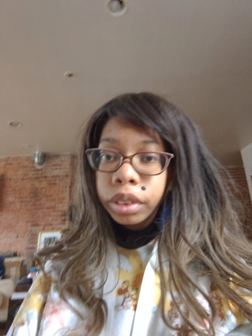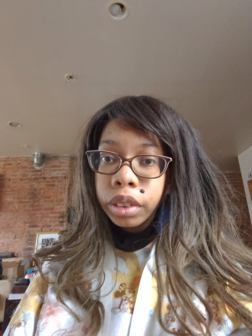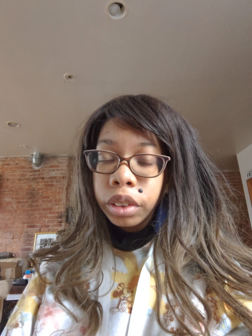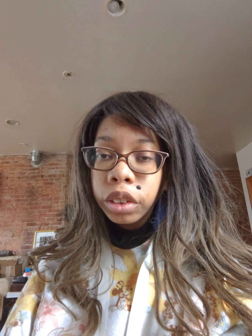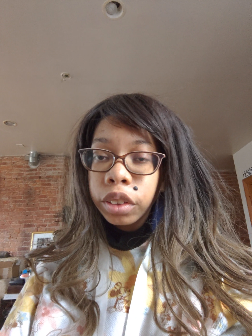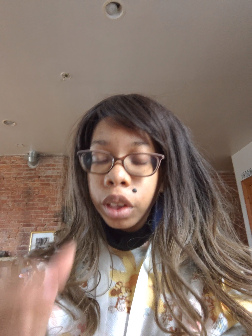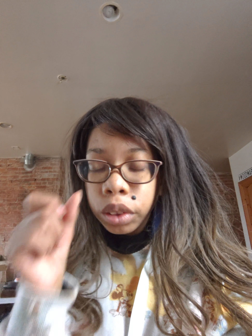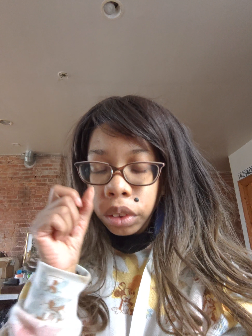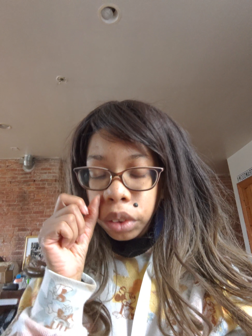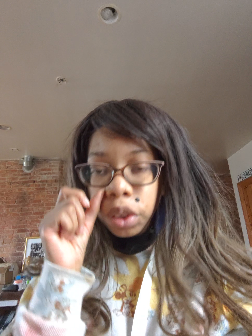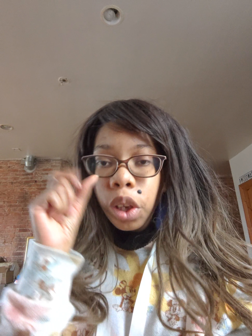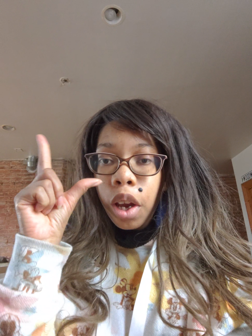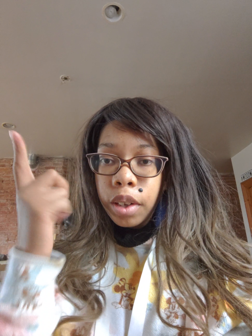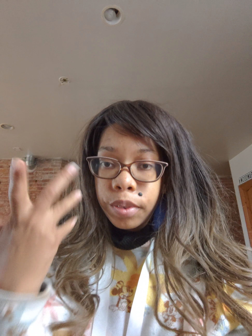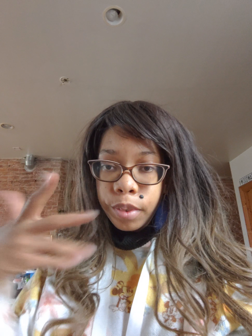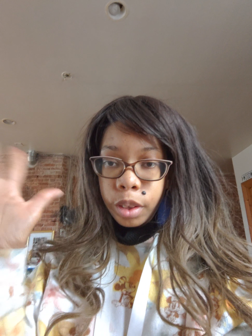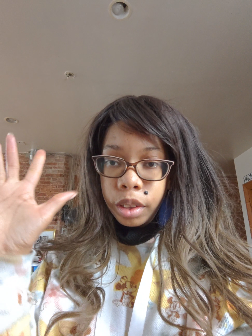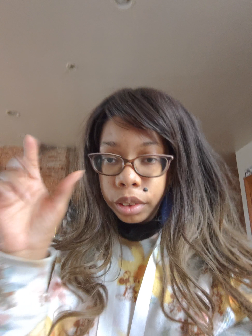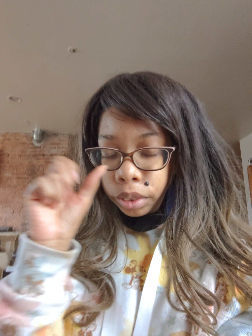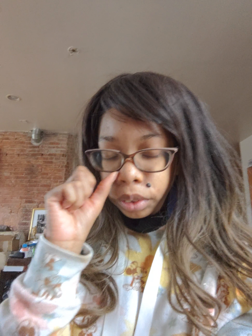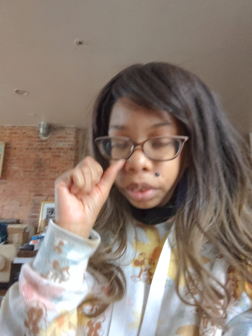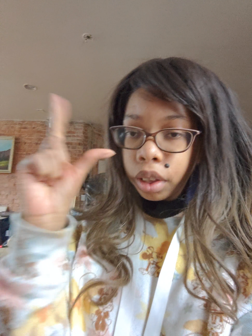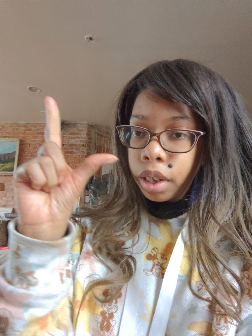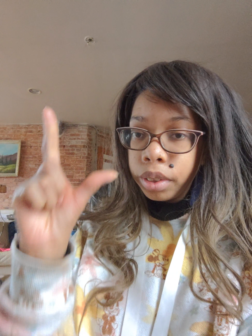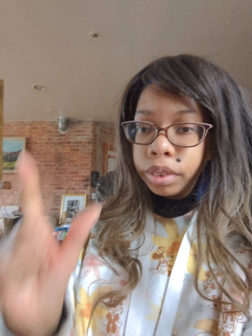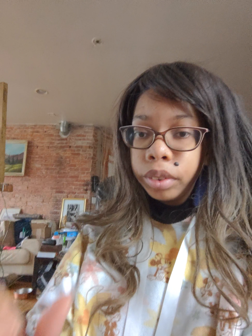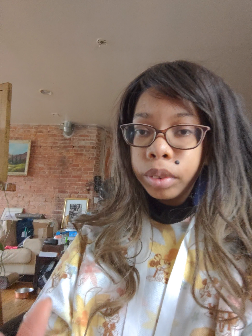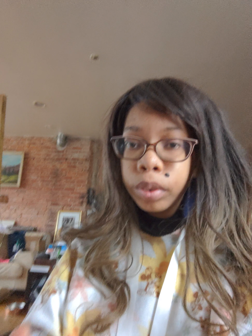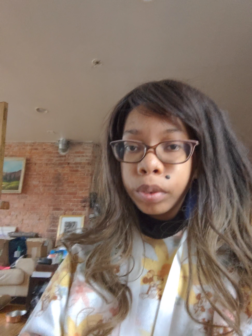awake